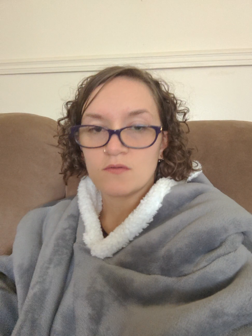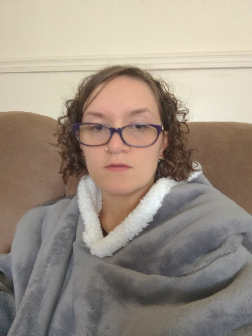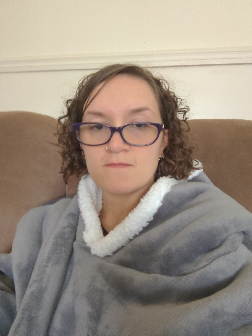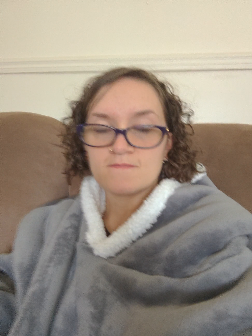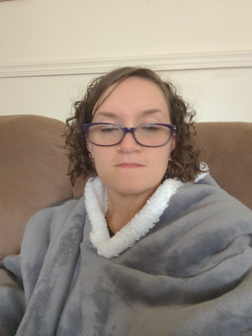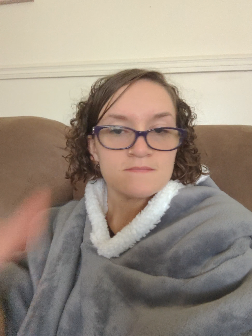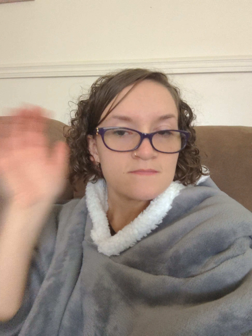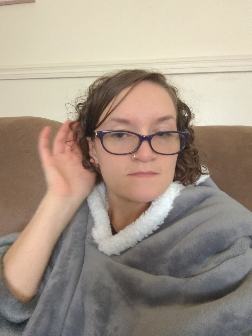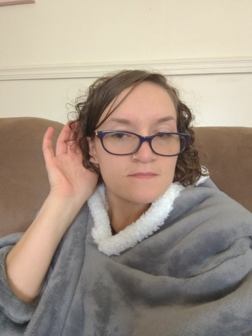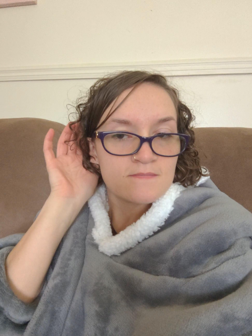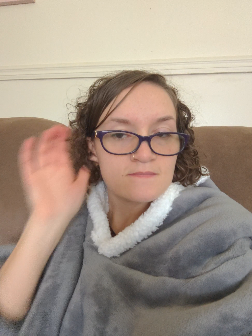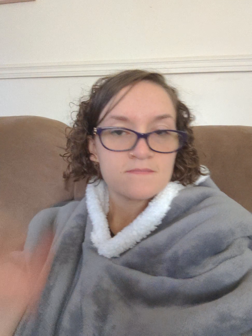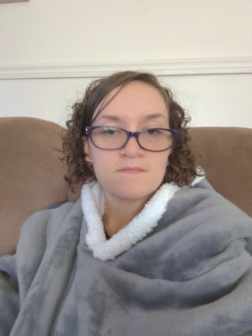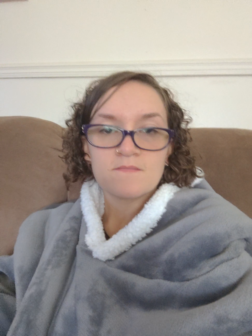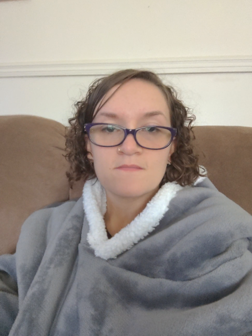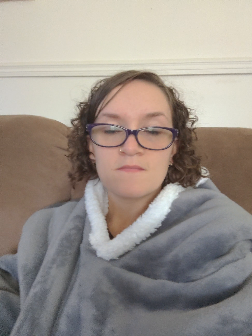listen